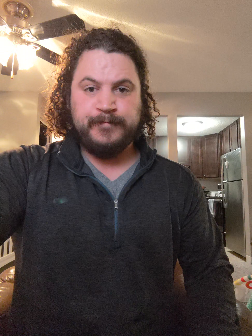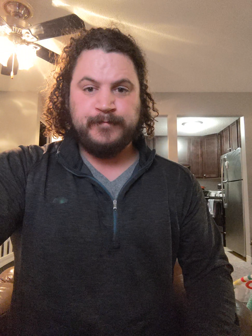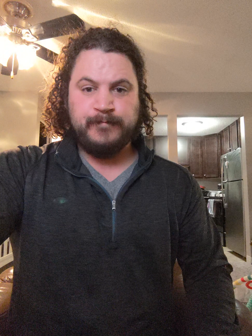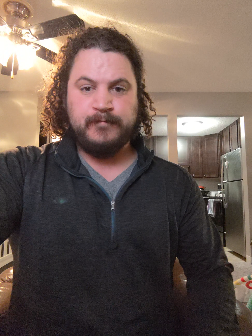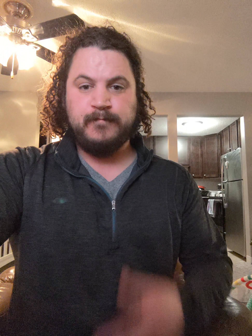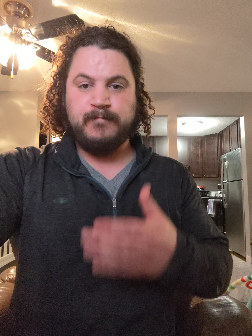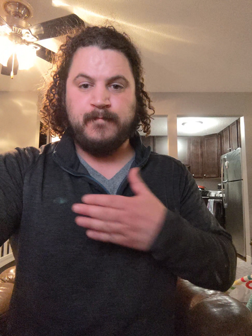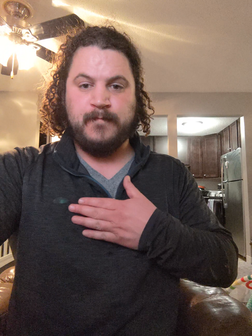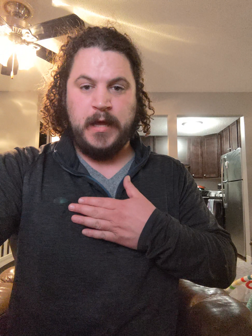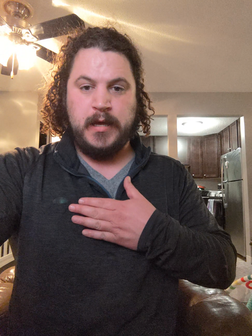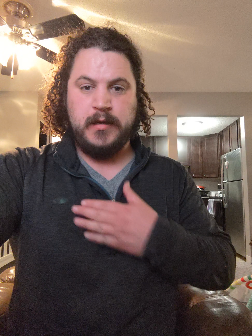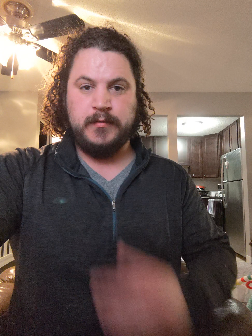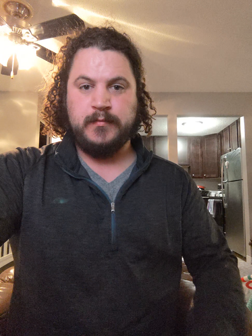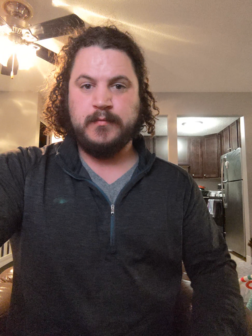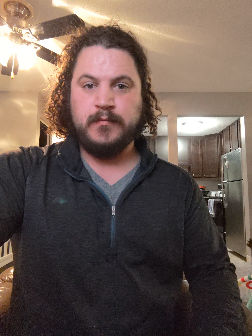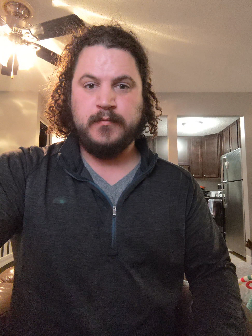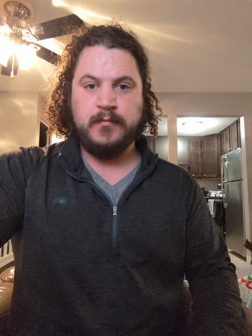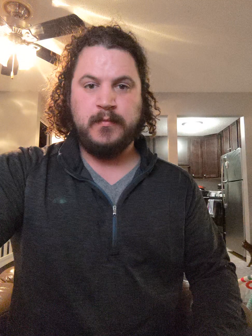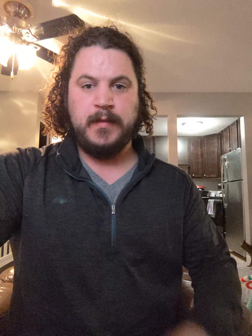my